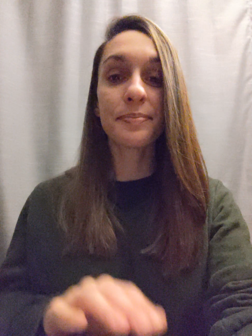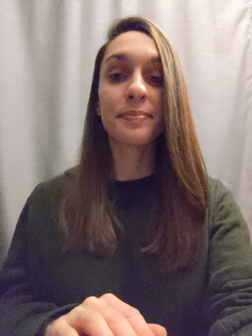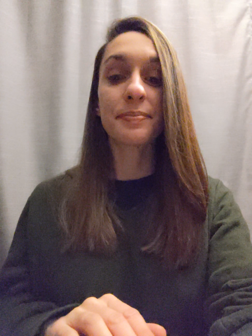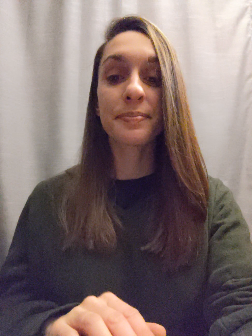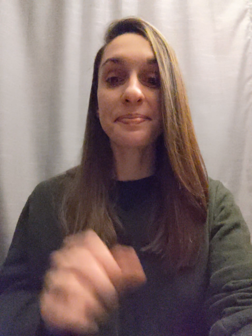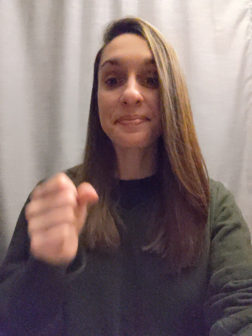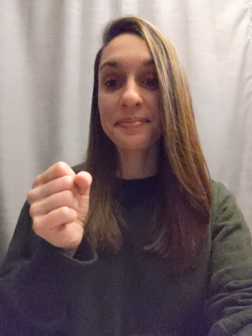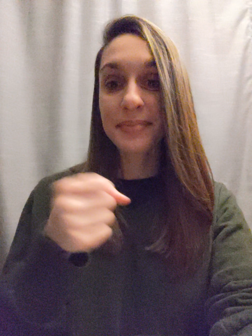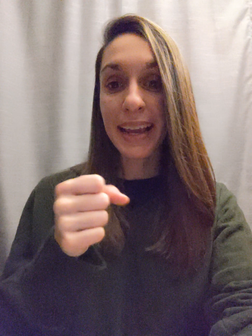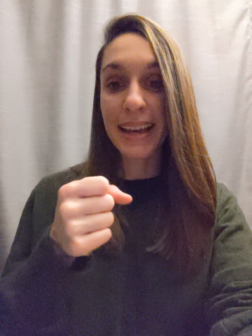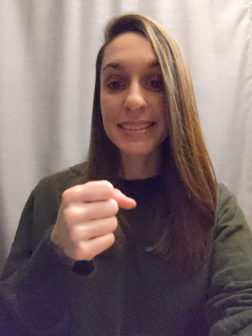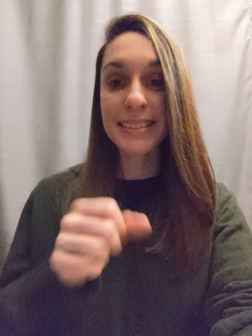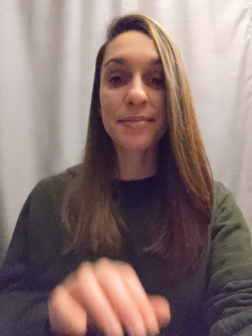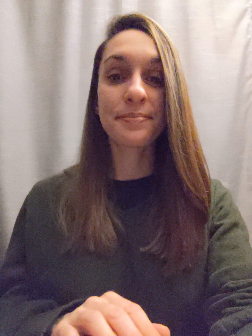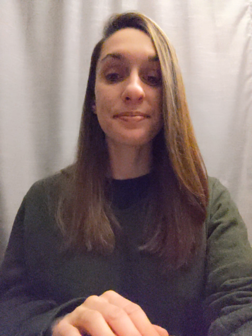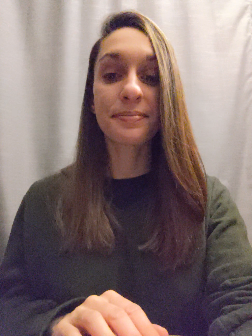make